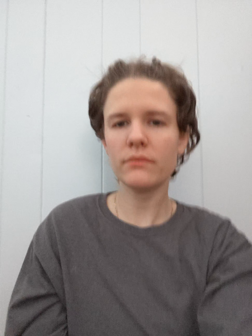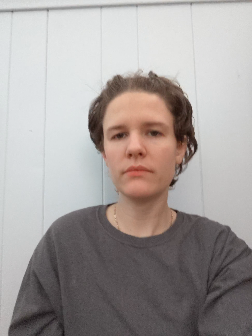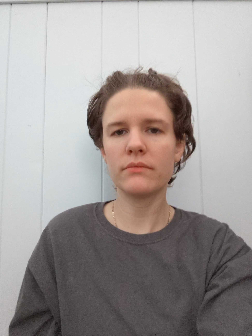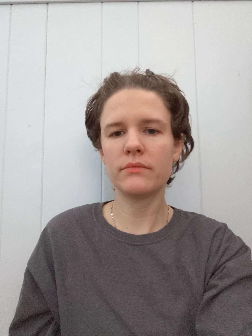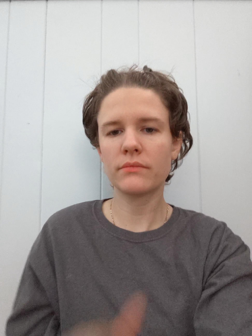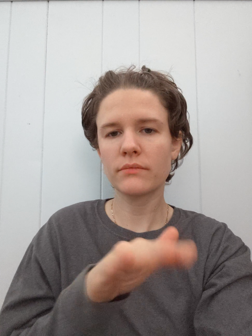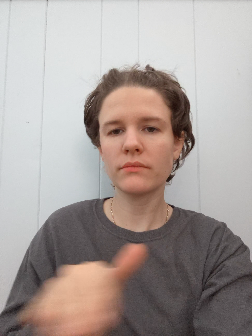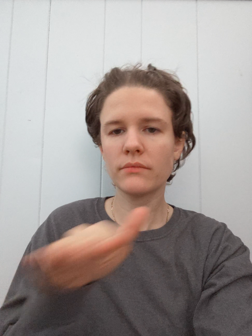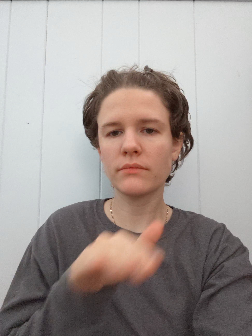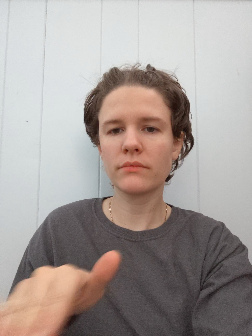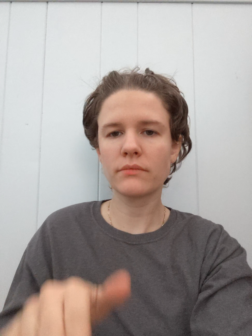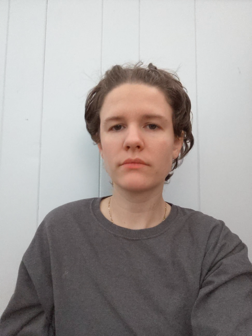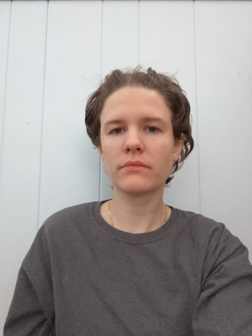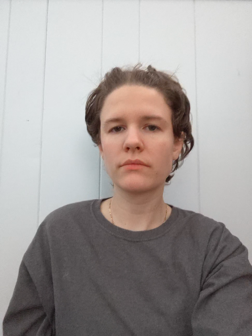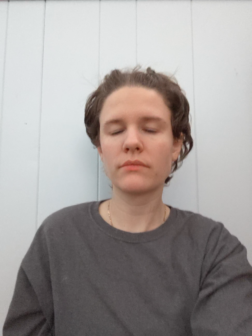clean